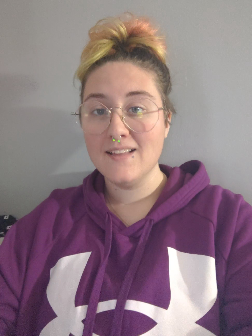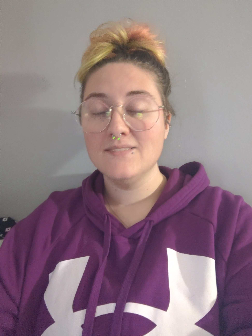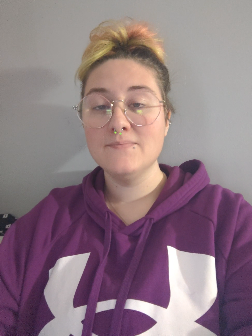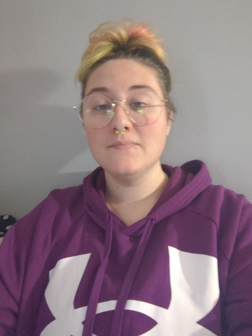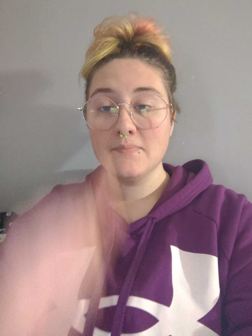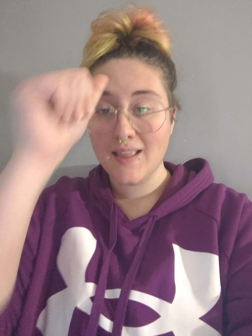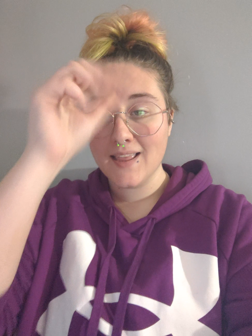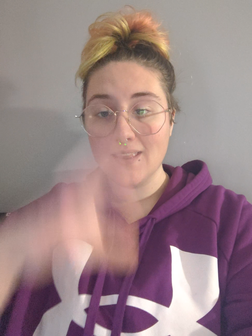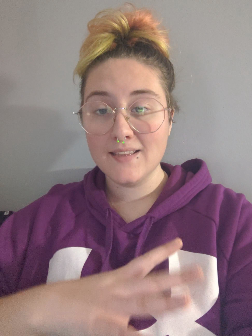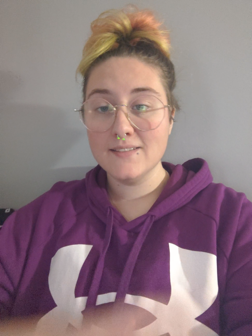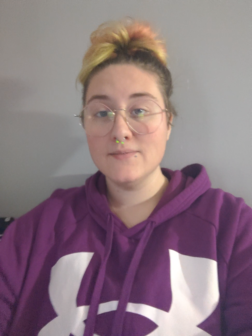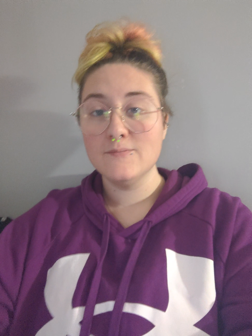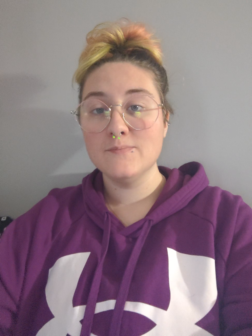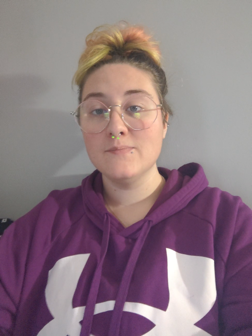man